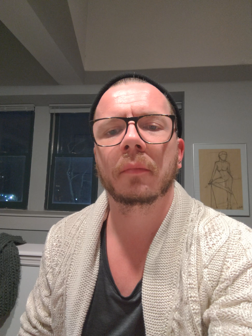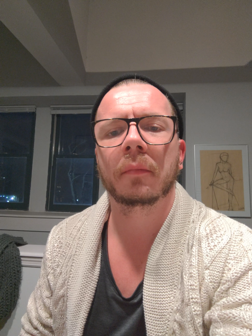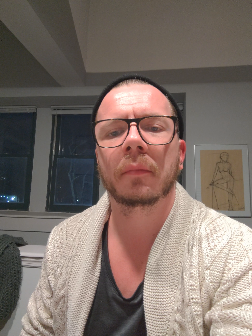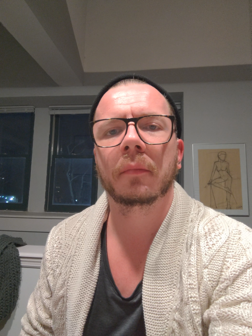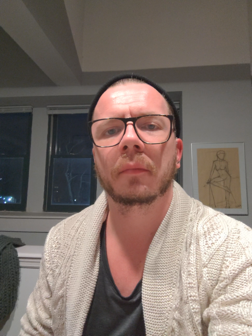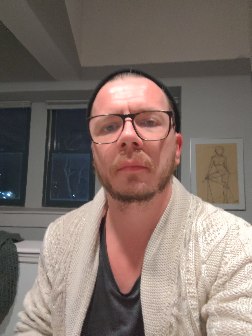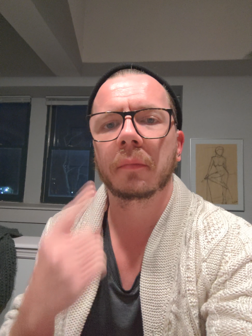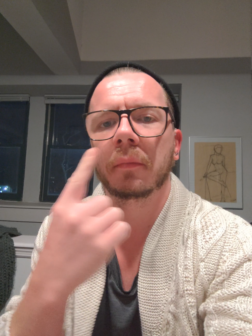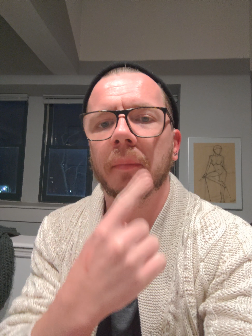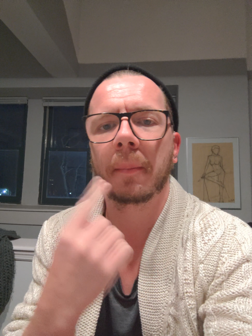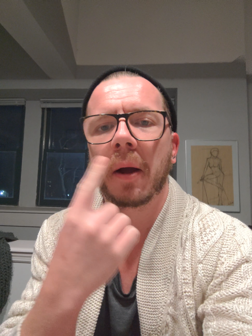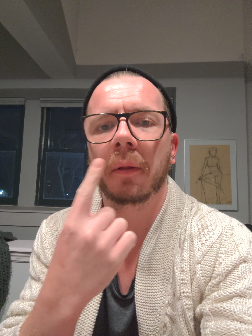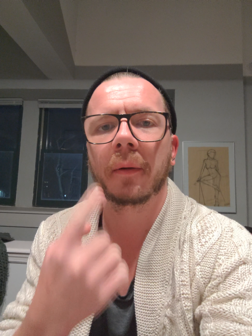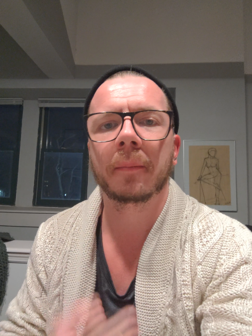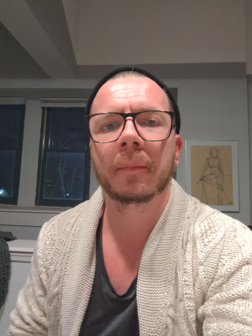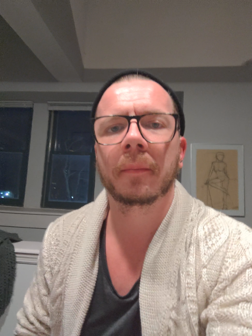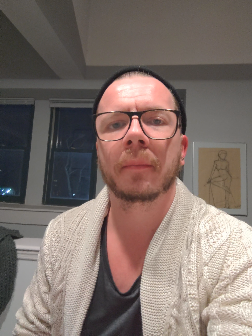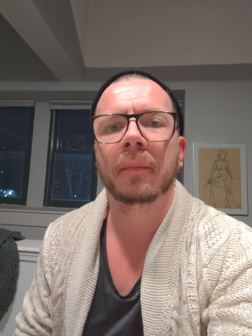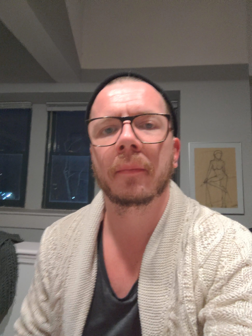mouth